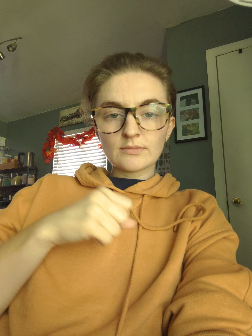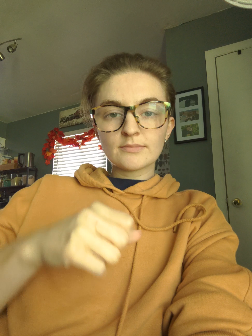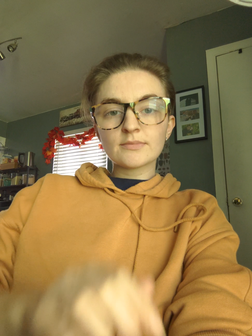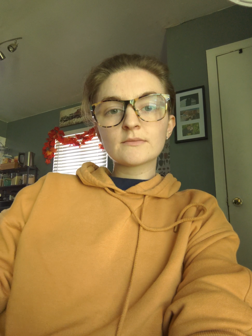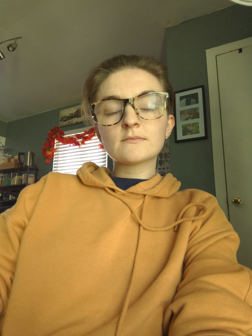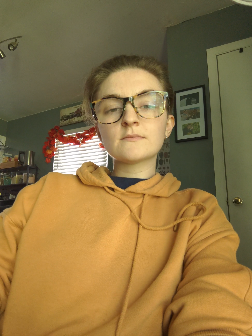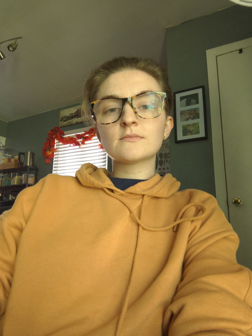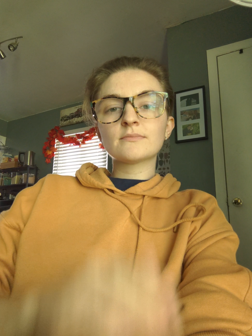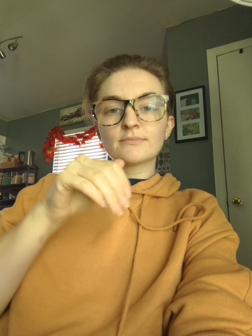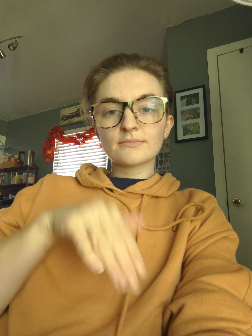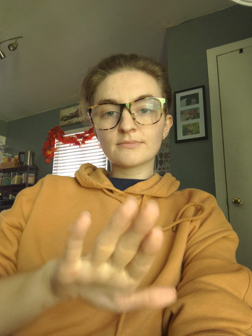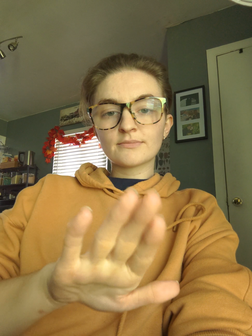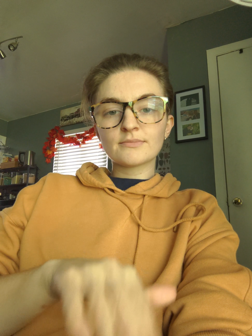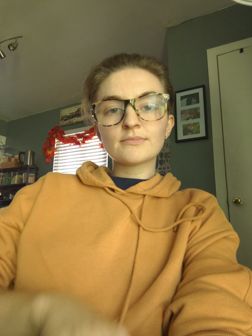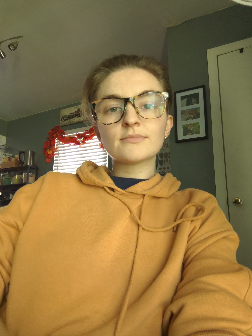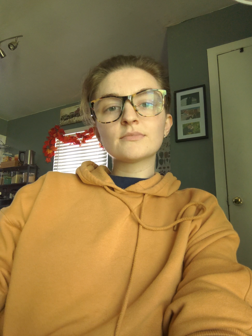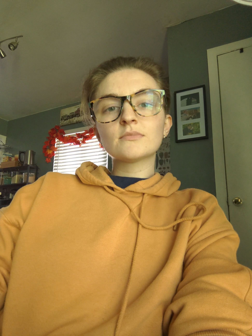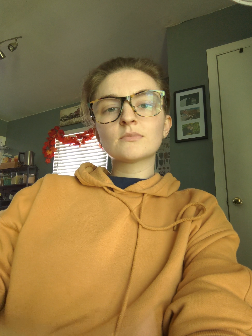enter